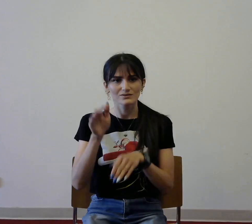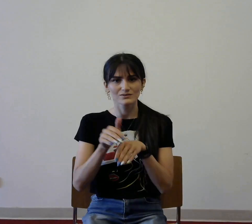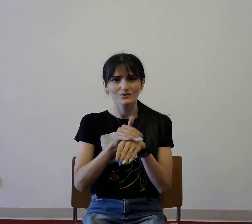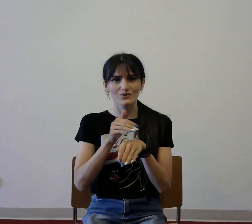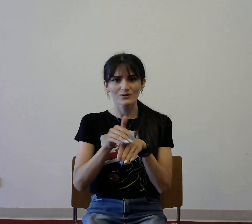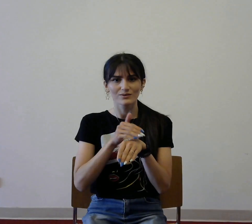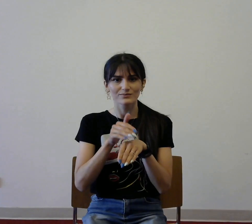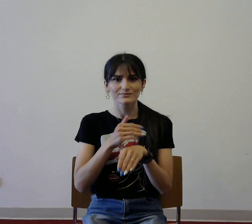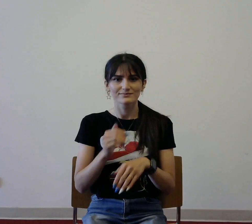xeyir